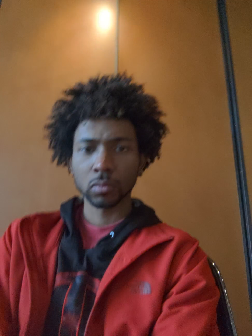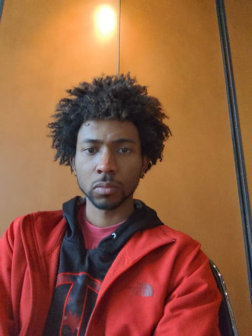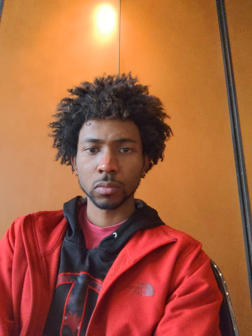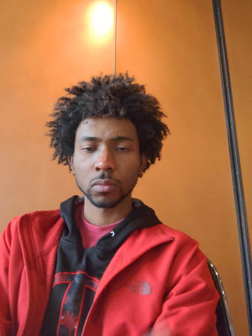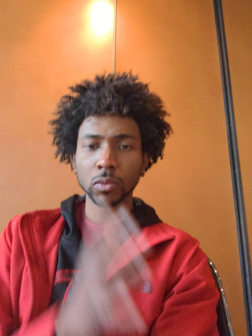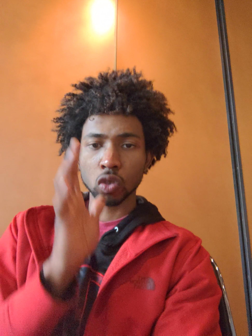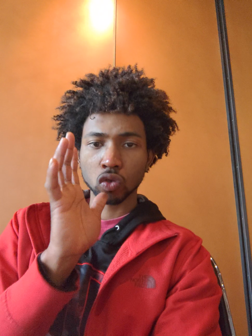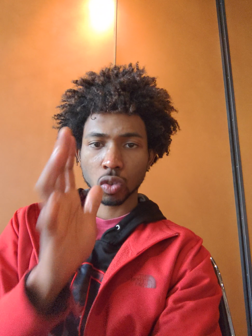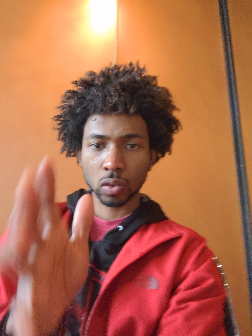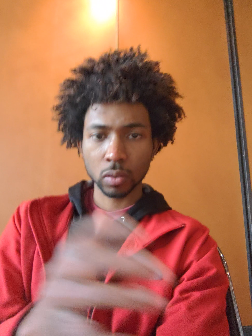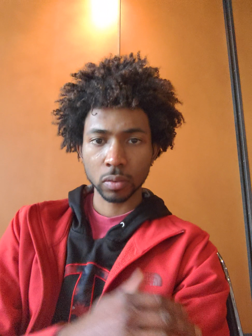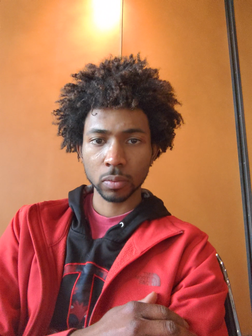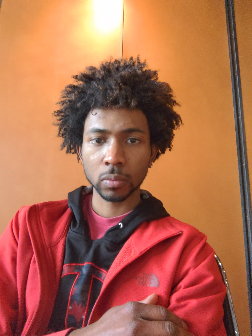grandma